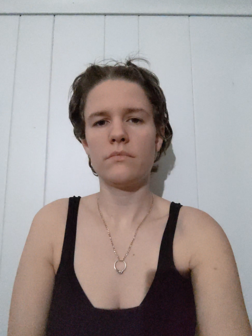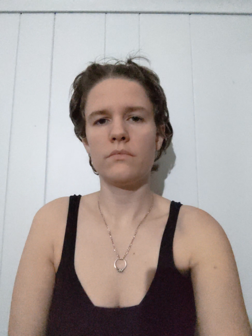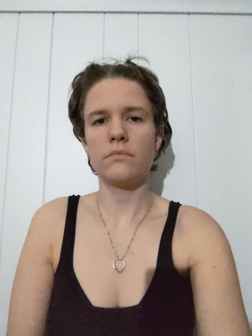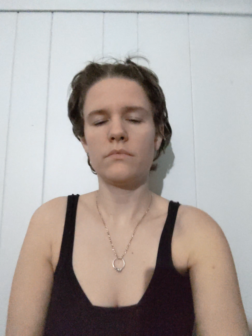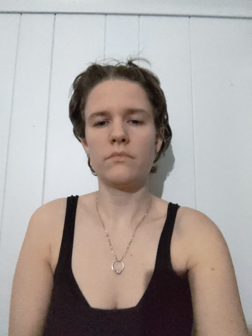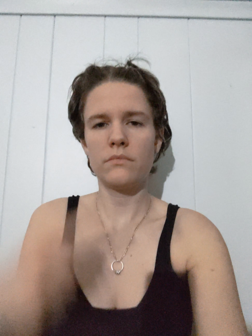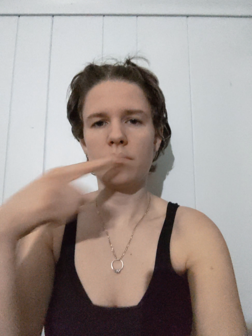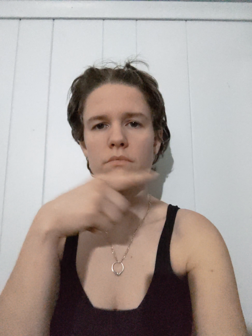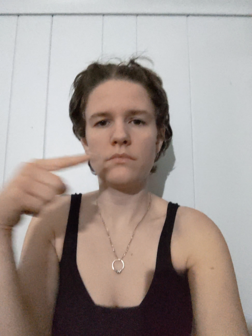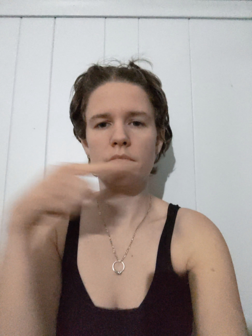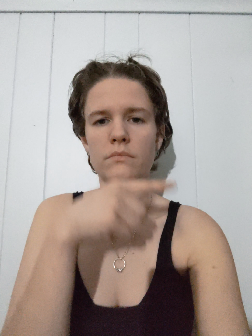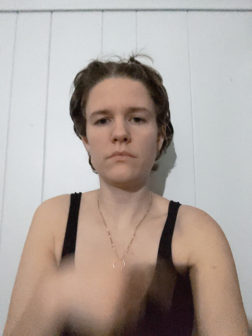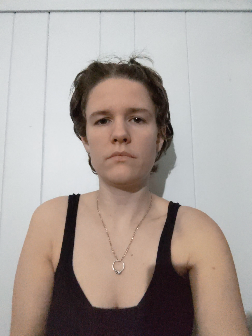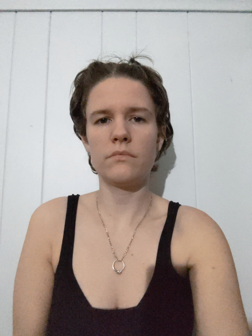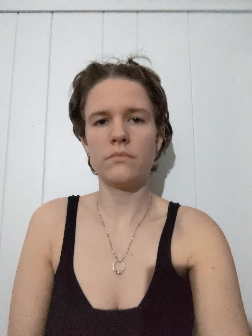toothbrush